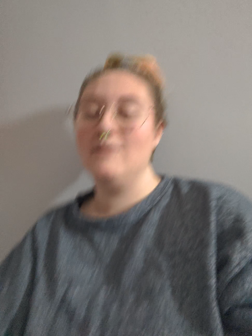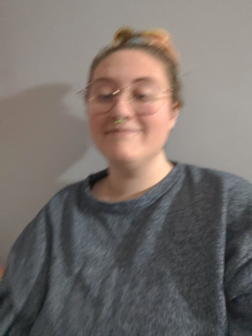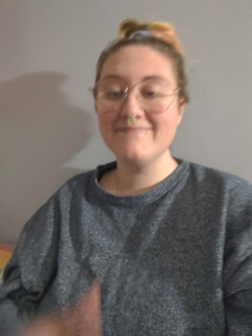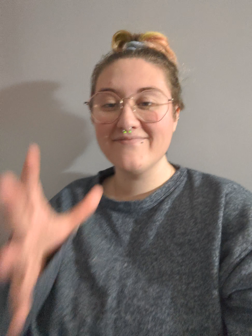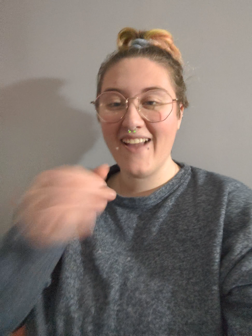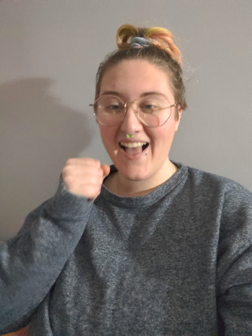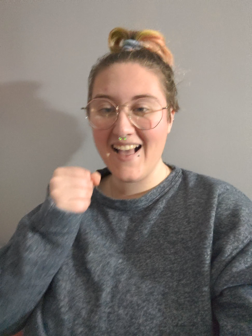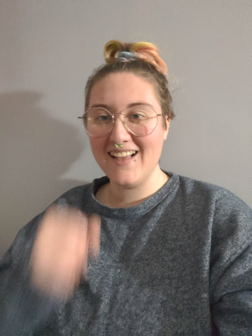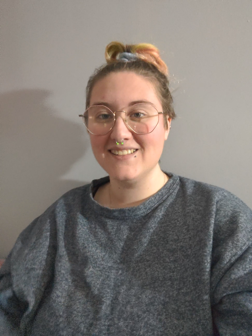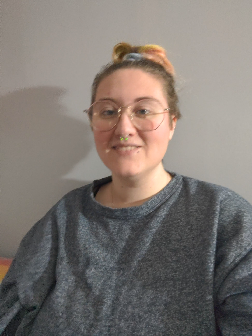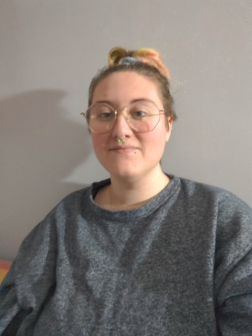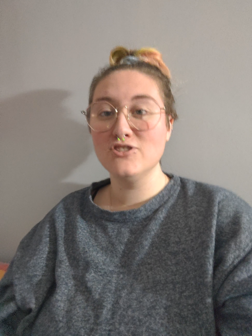fast